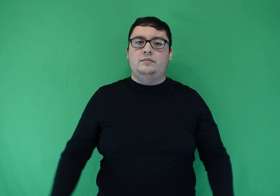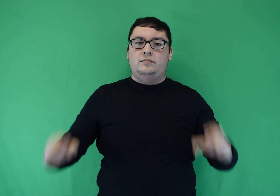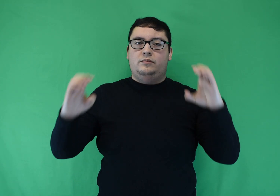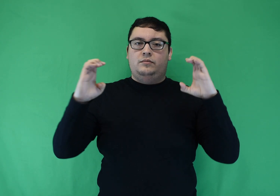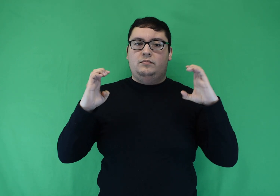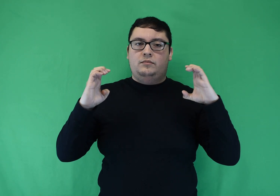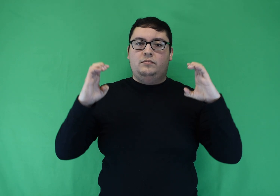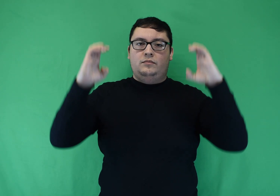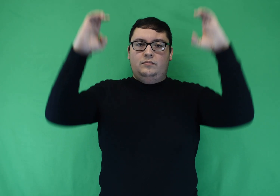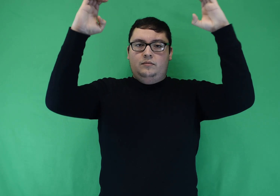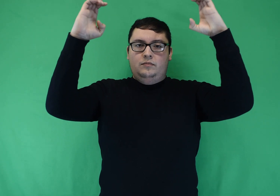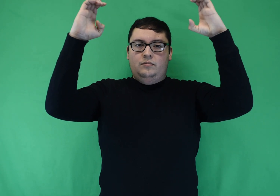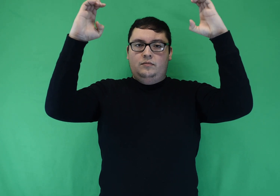edificio